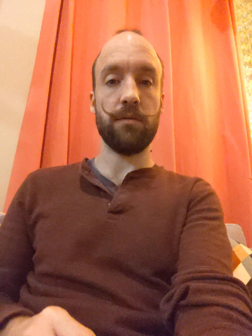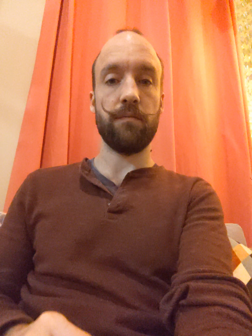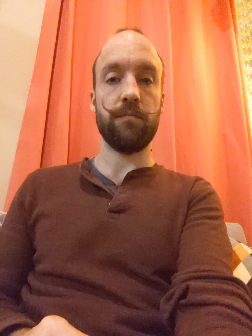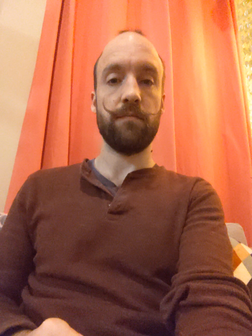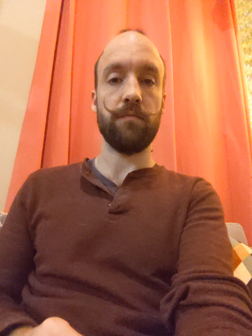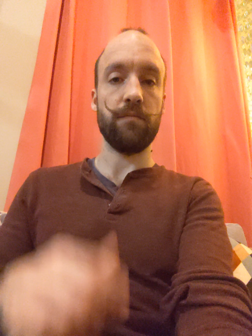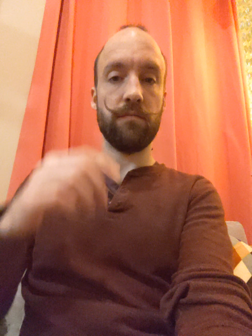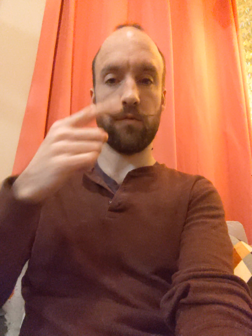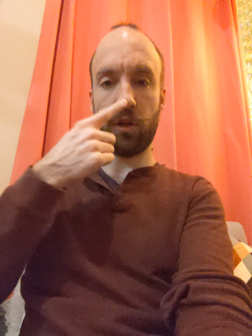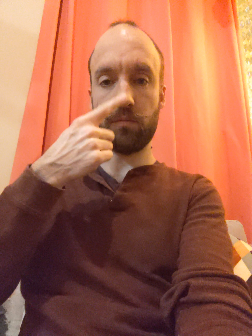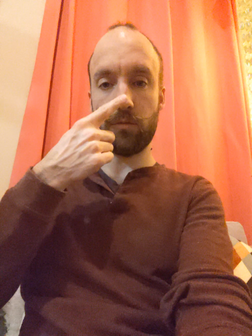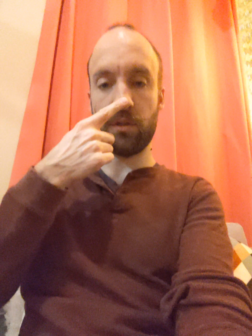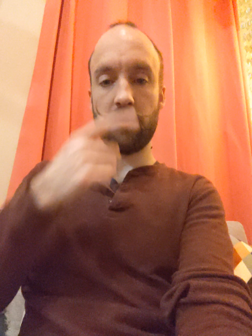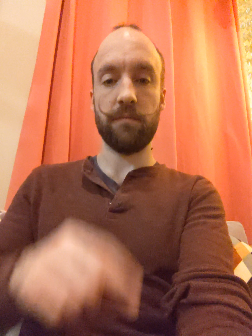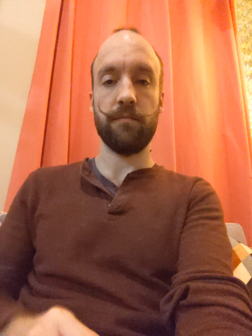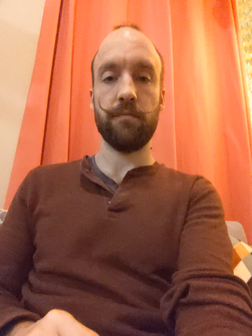nose